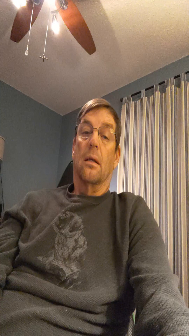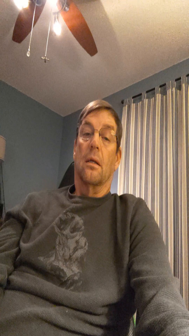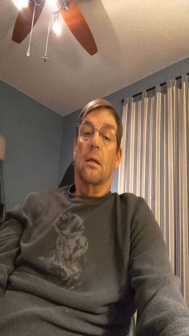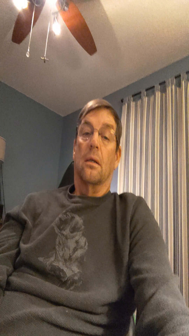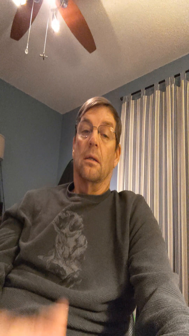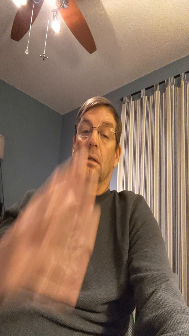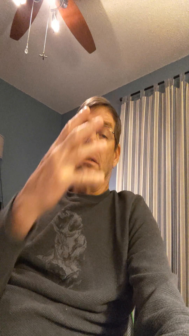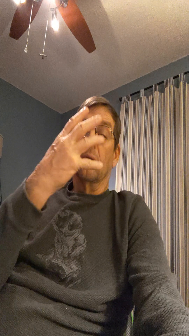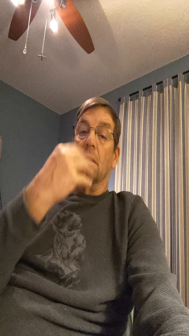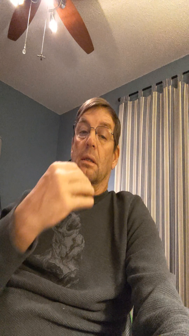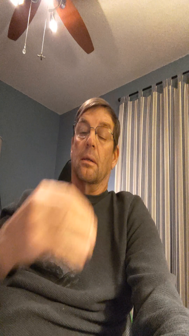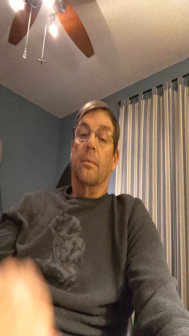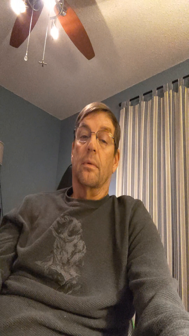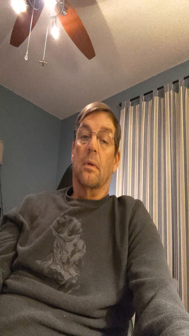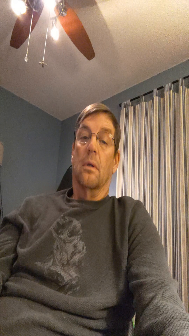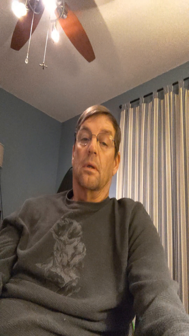sleep